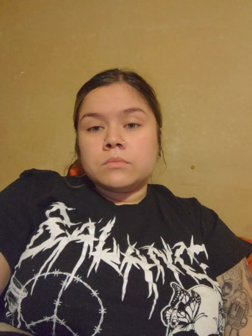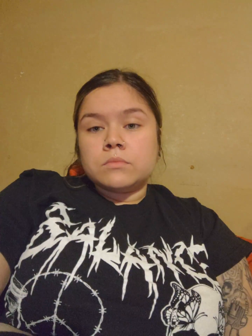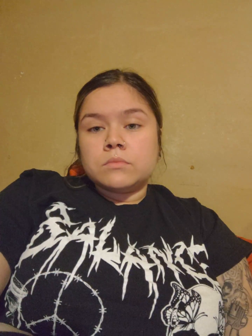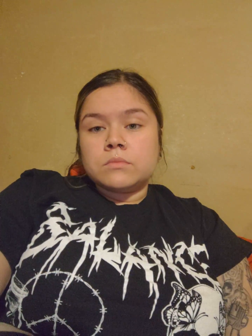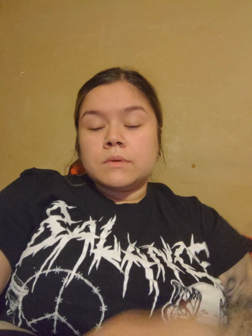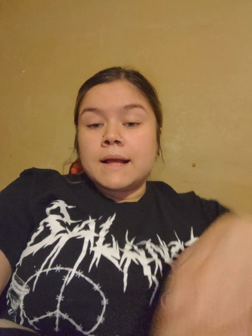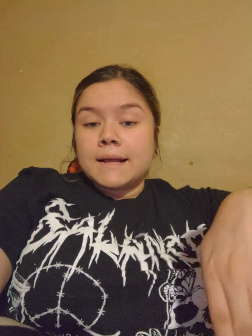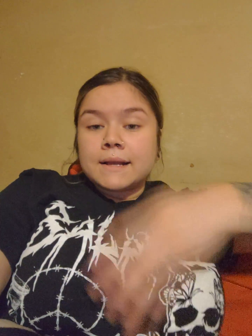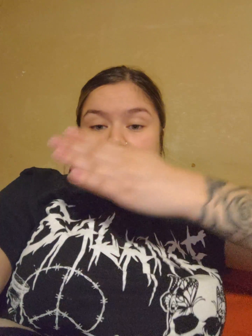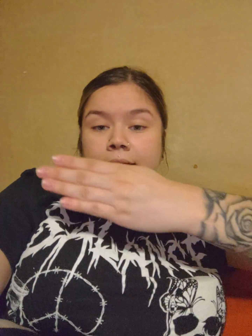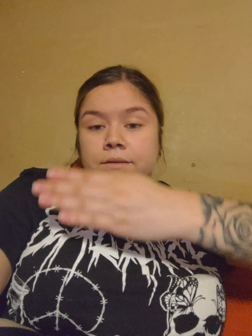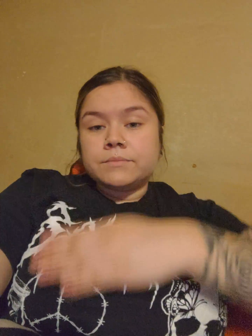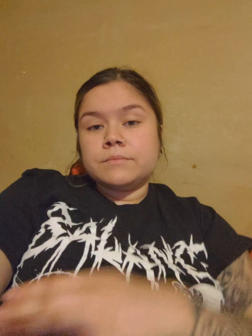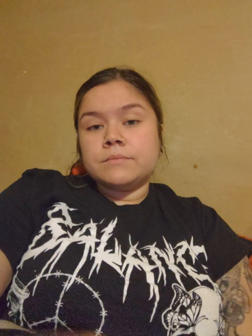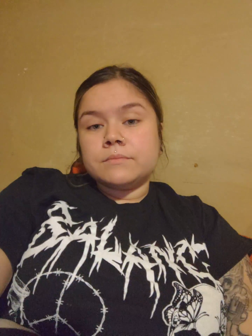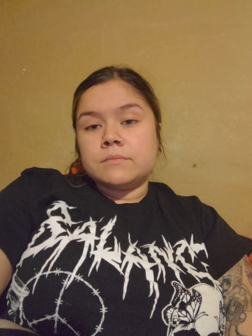kick